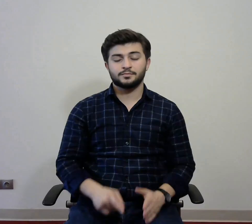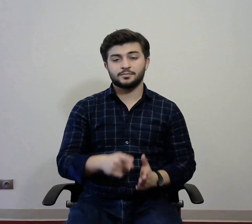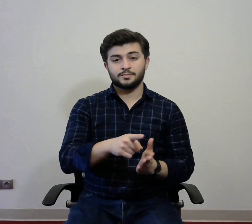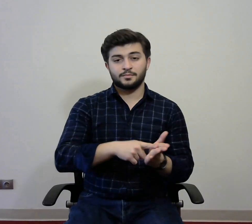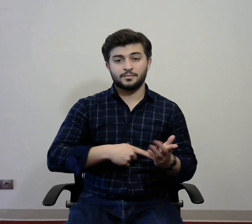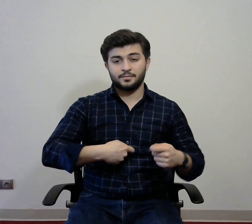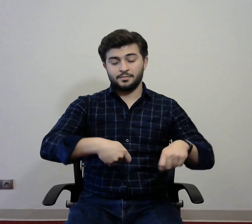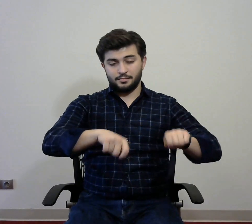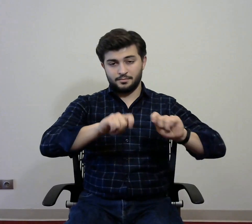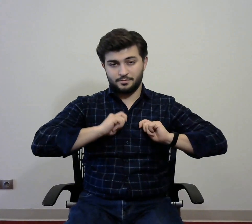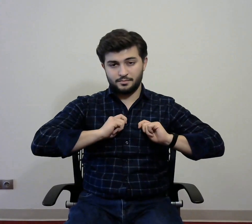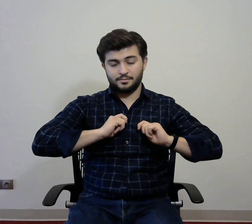etibarnamə